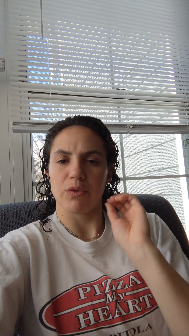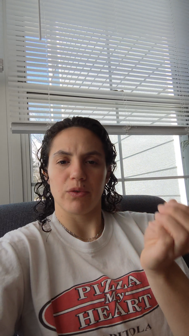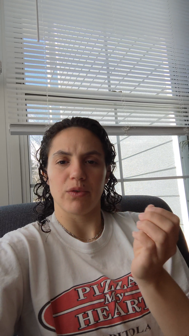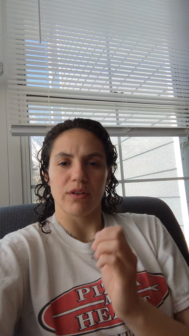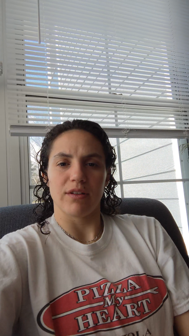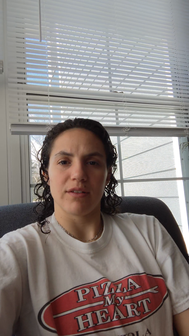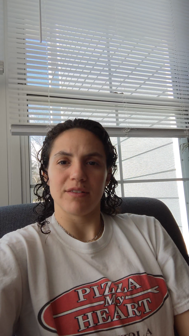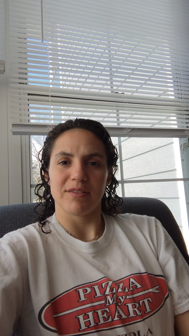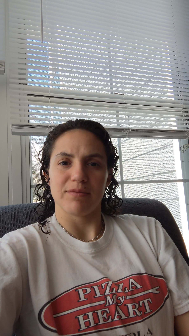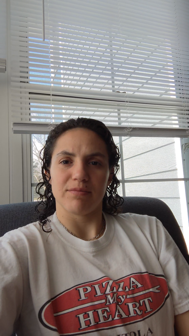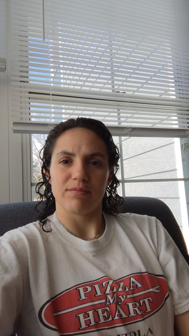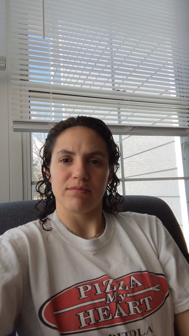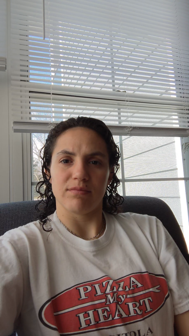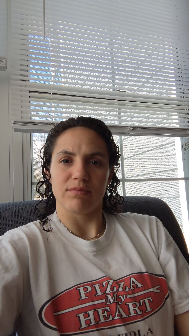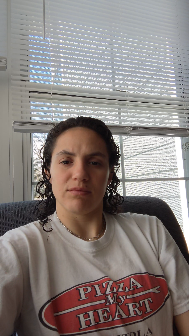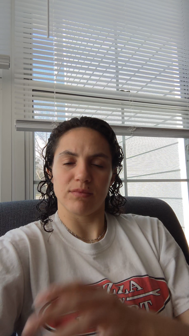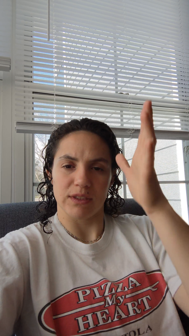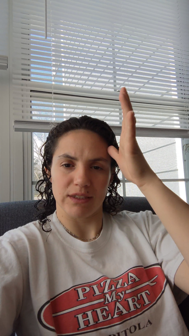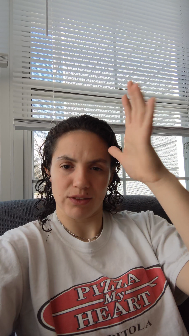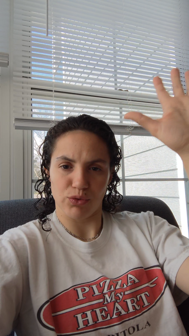deer